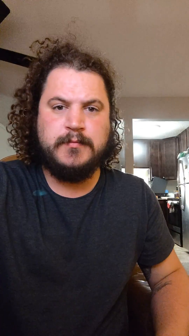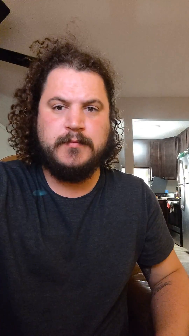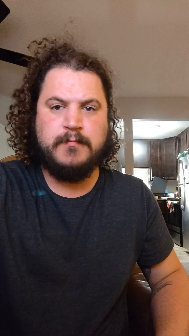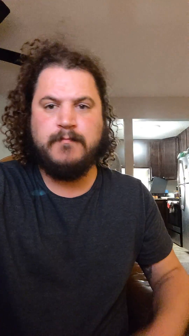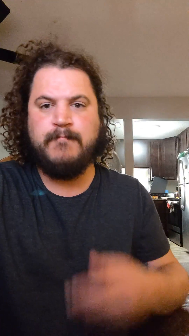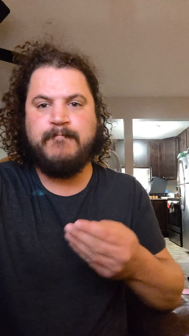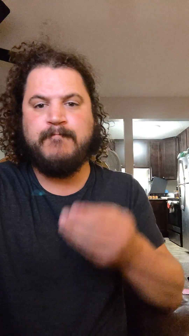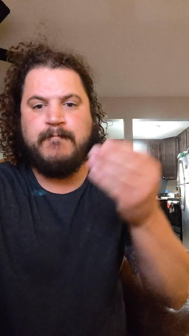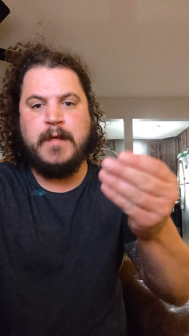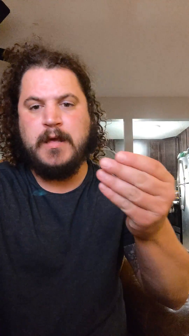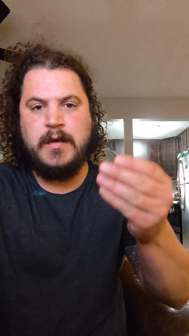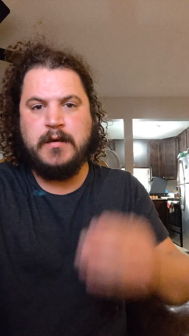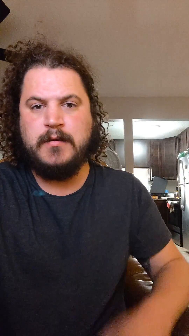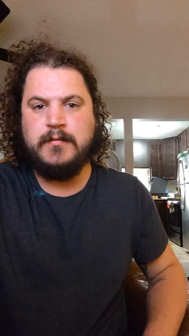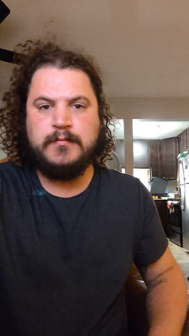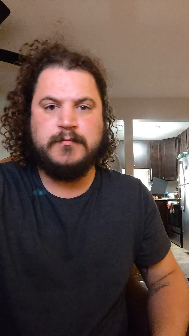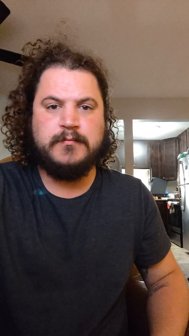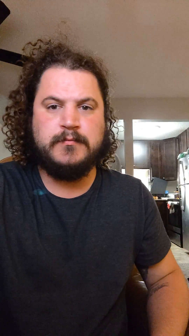buy